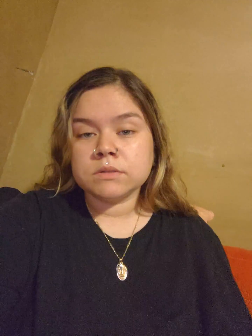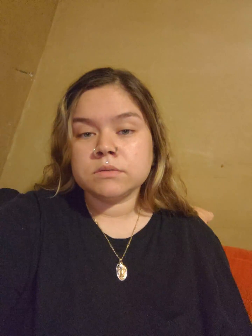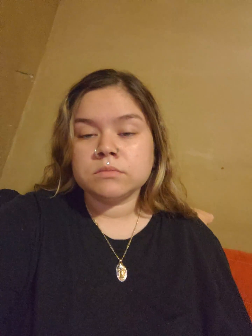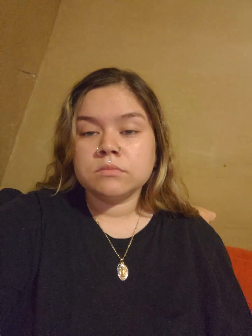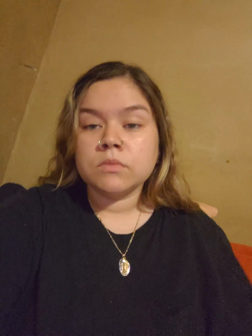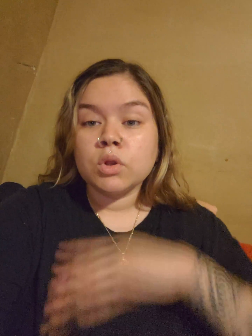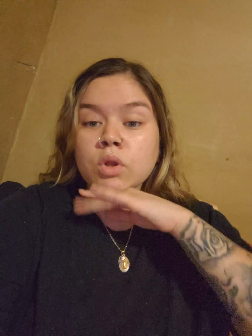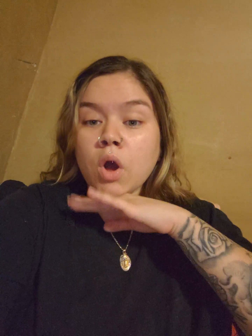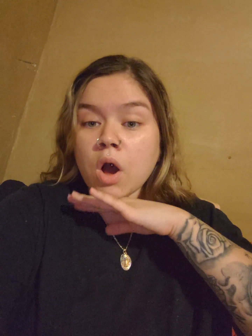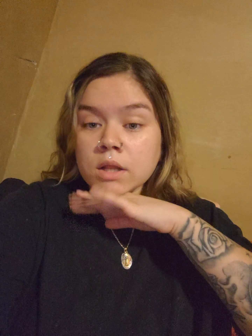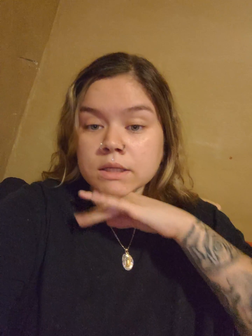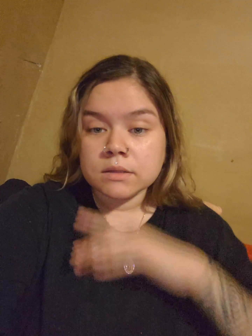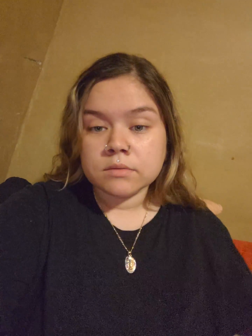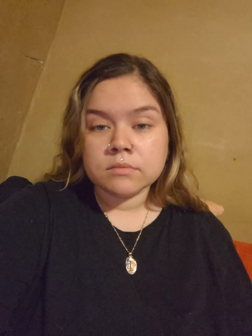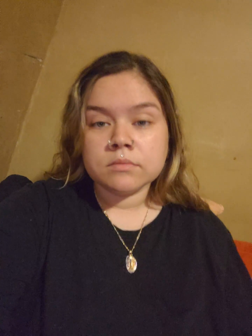naughty